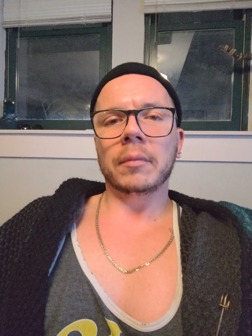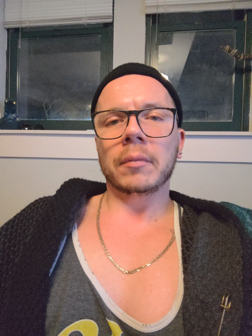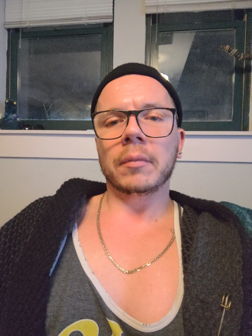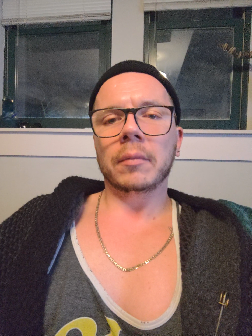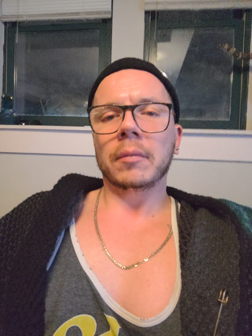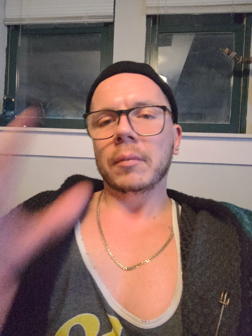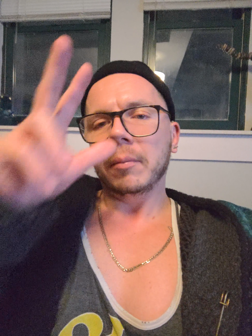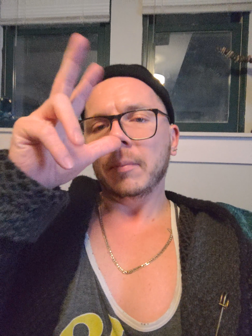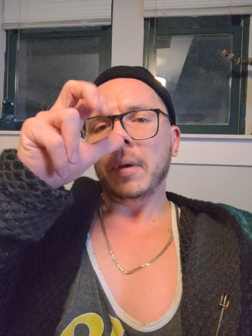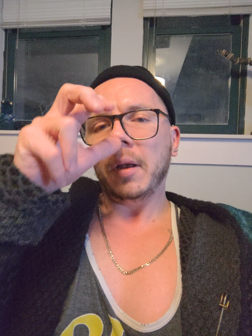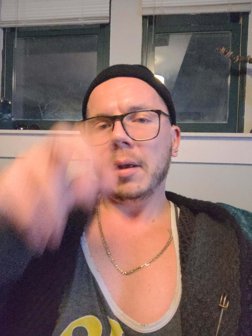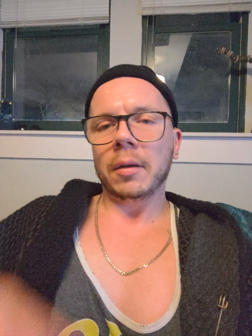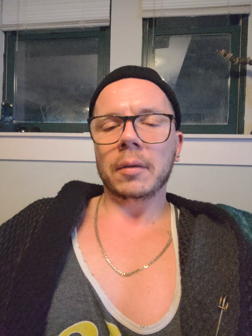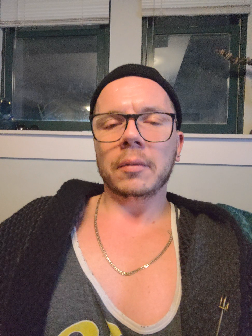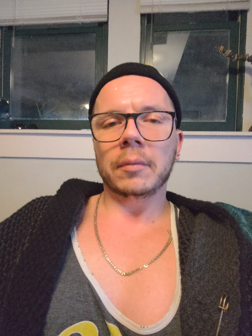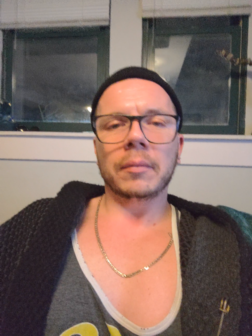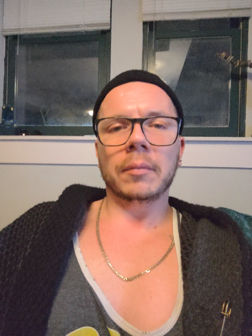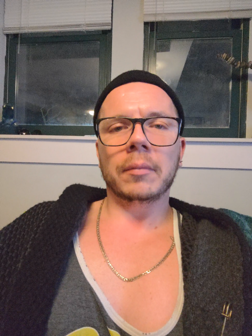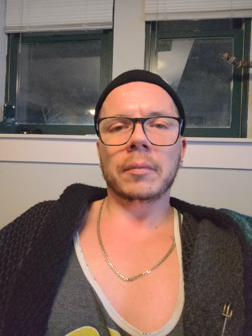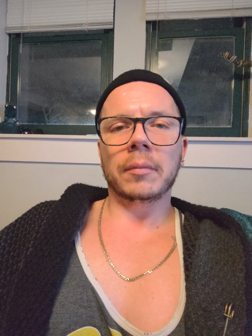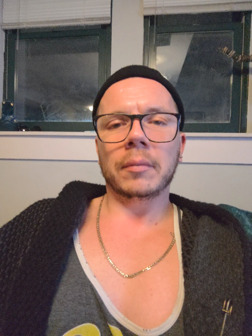bug